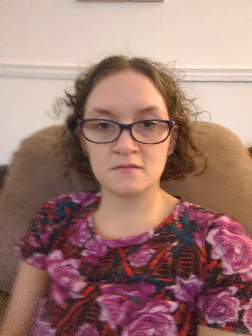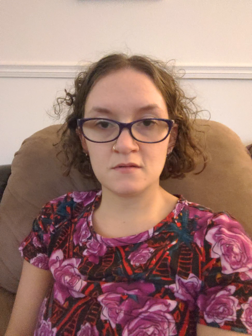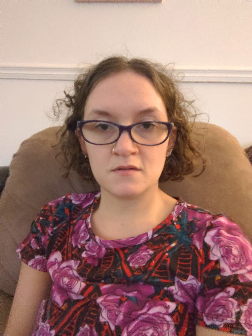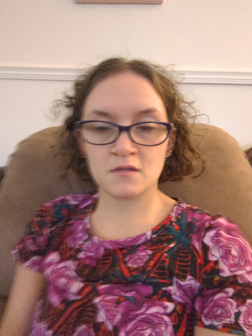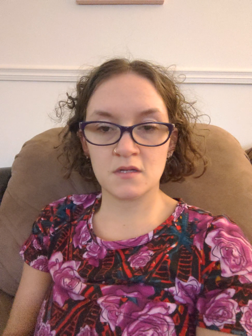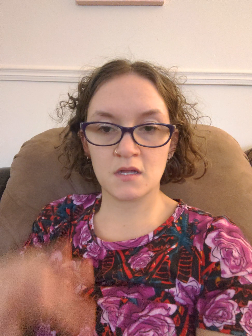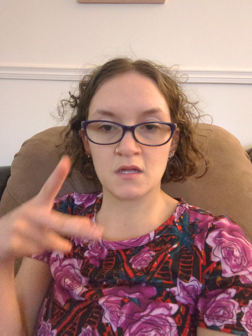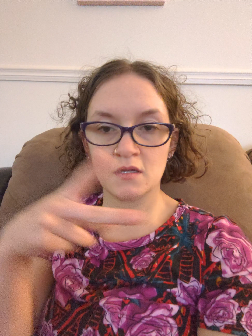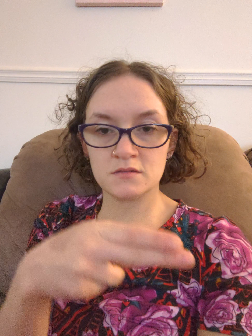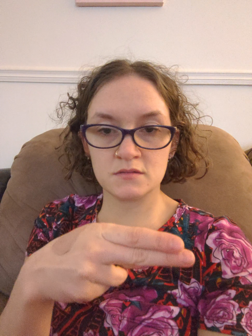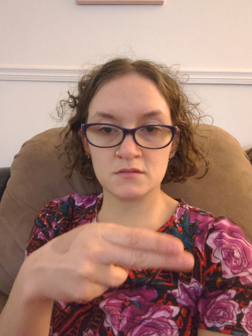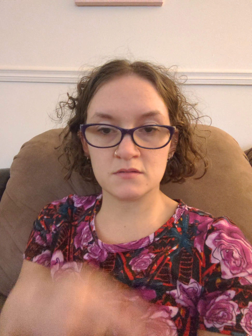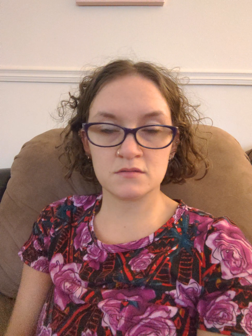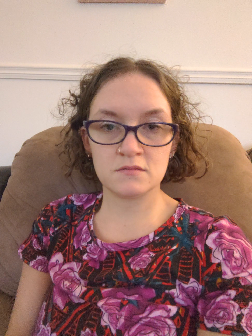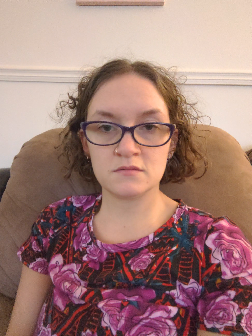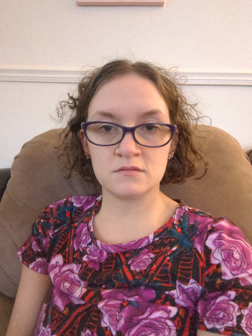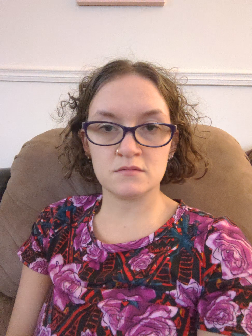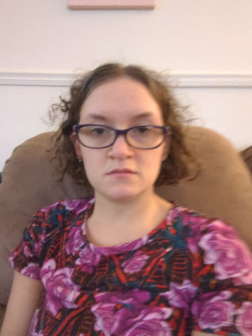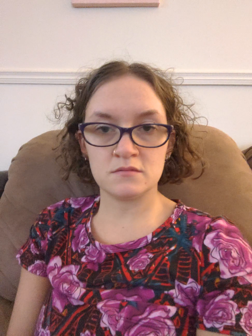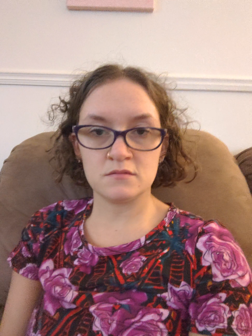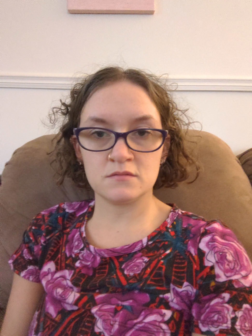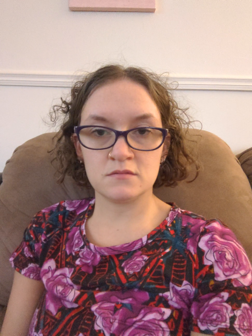cut